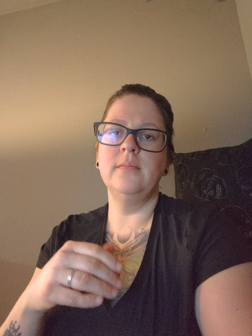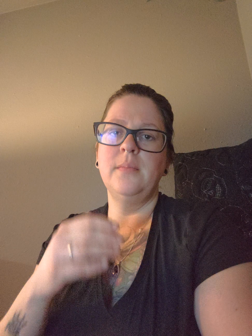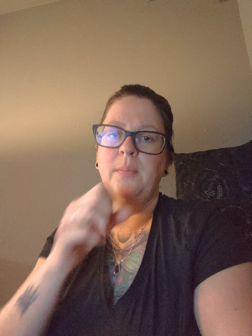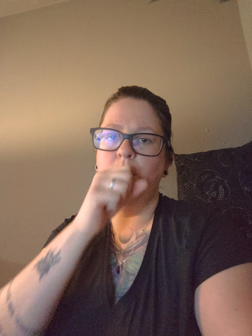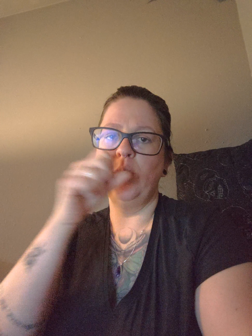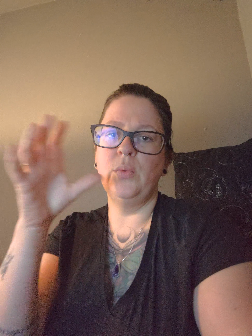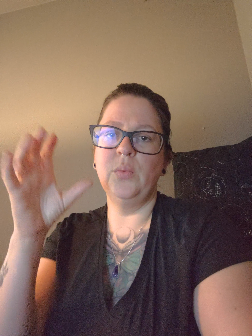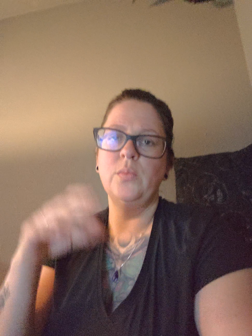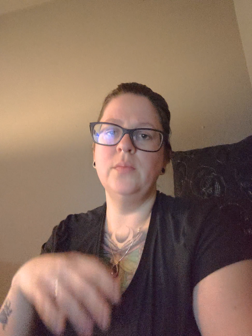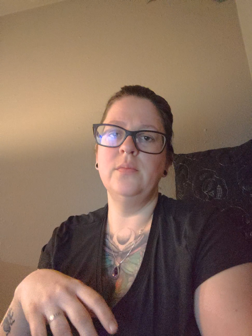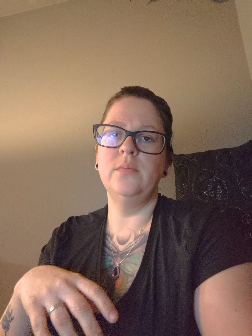balloon